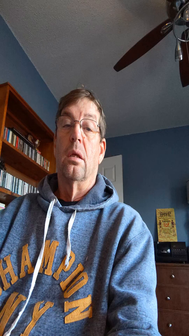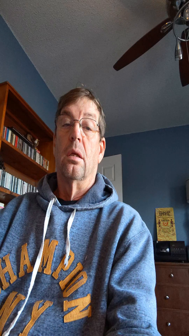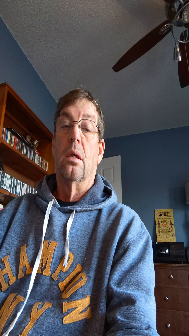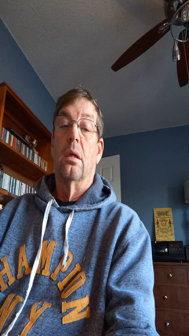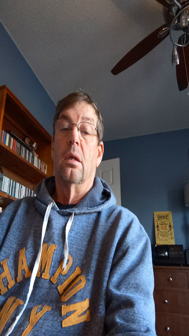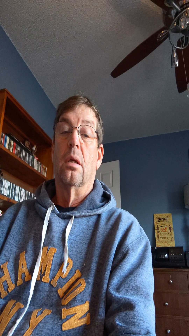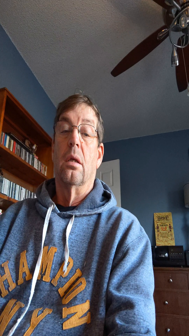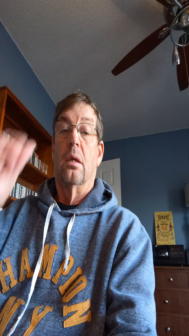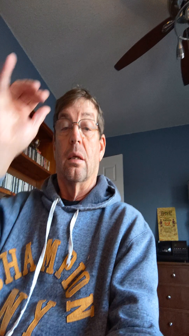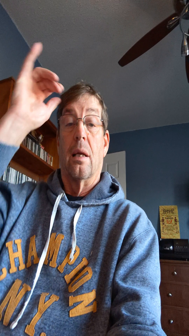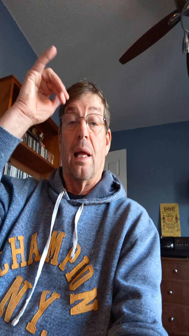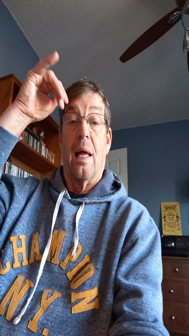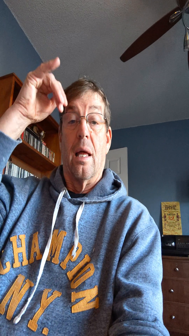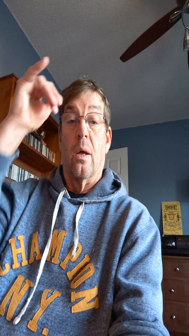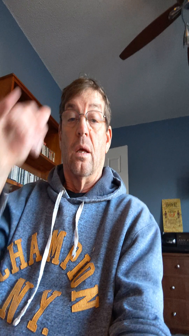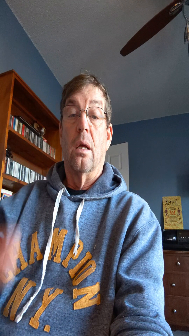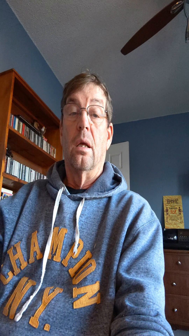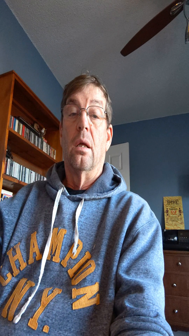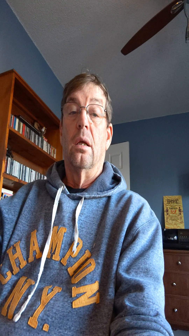cow